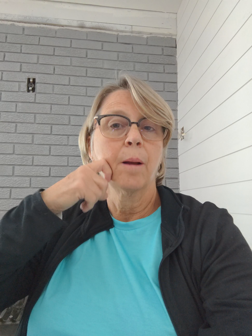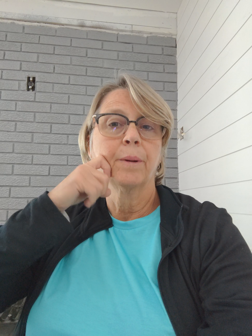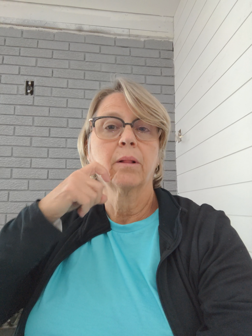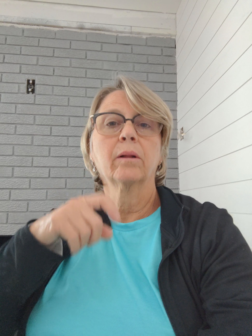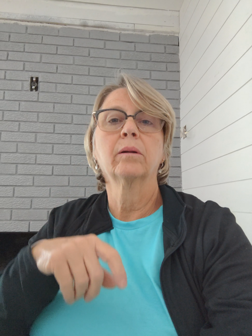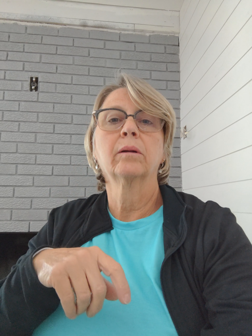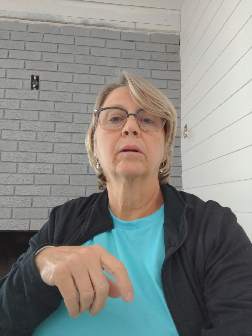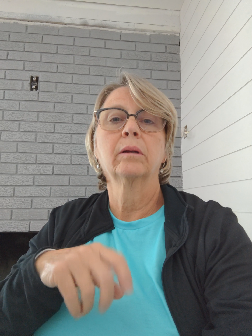apple